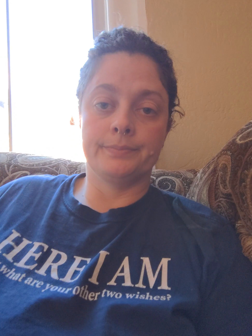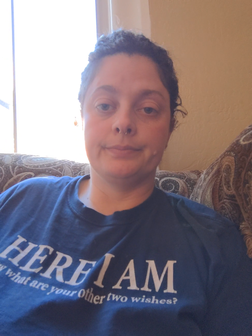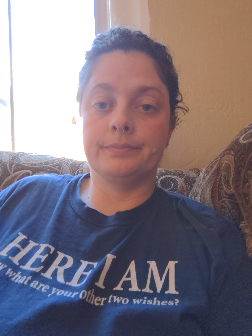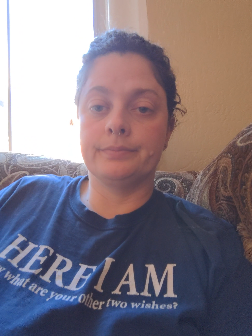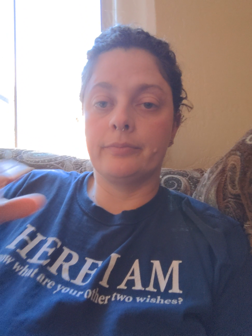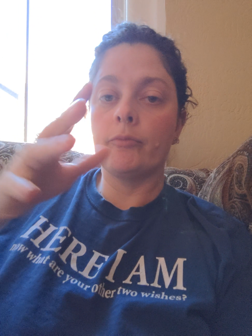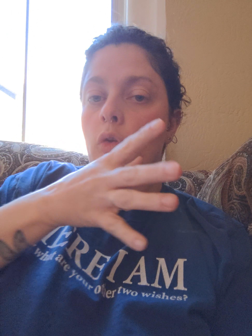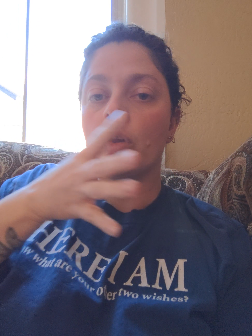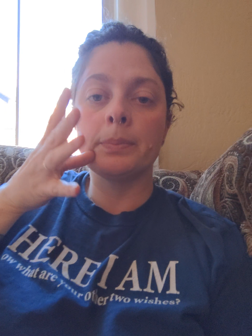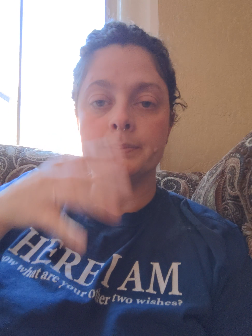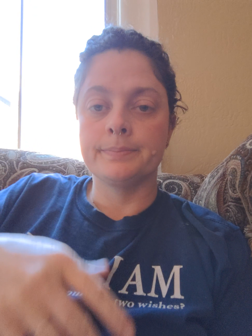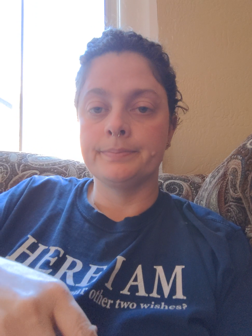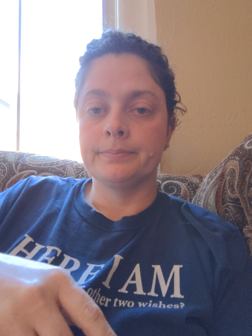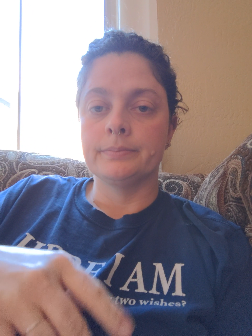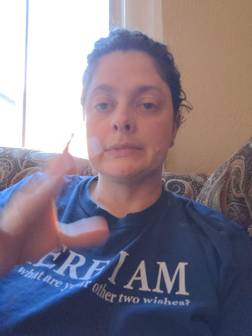farm